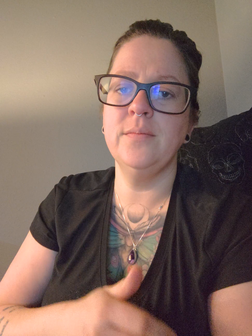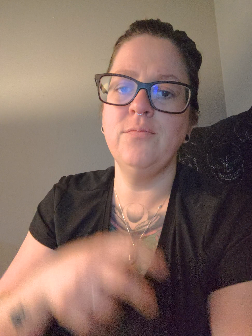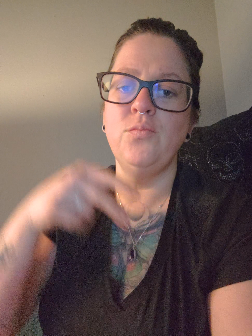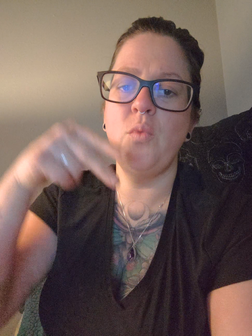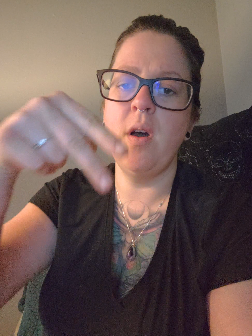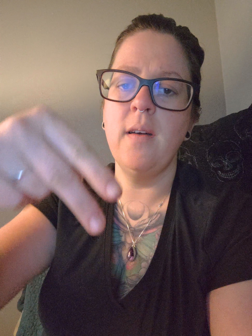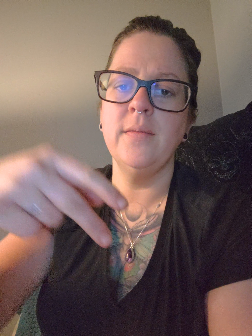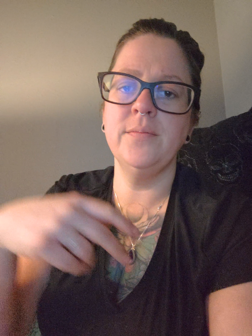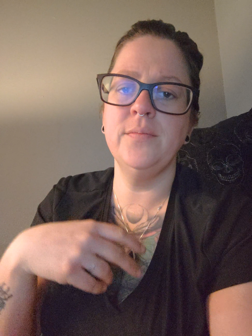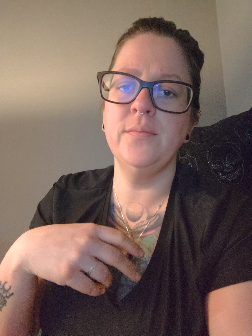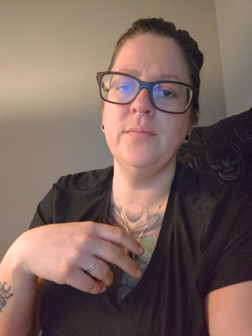ride